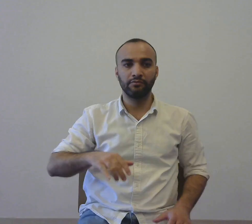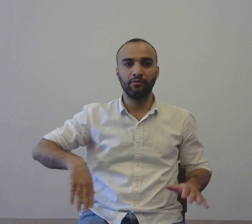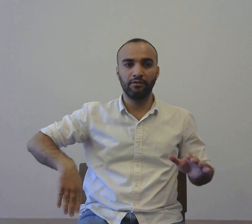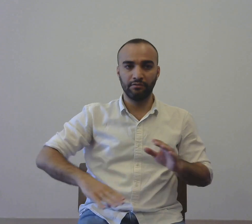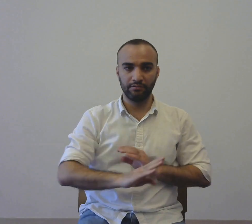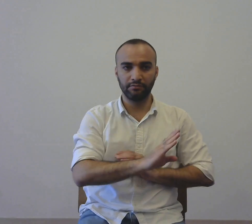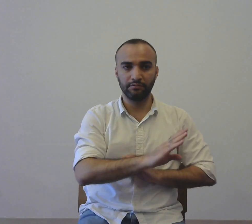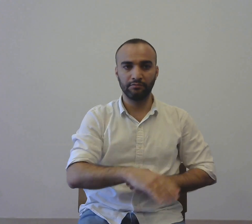getmək